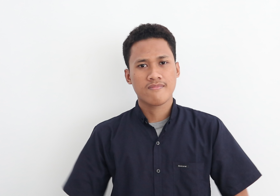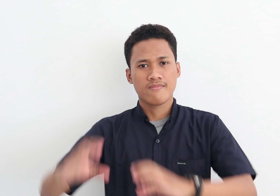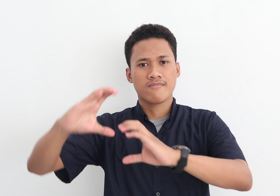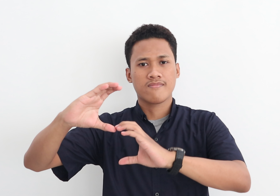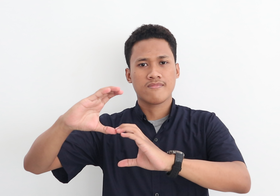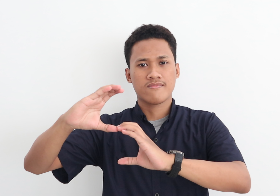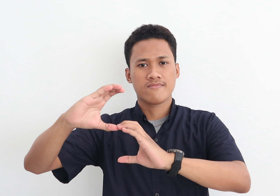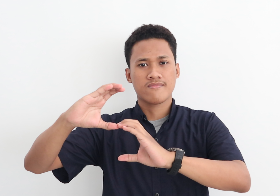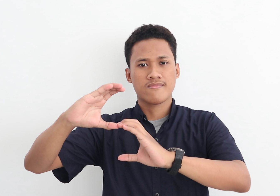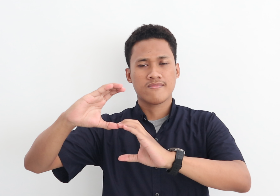S